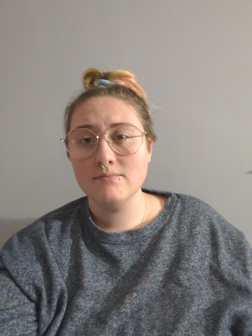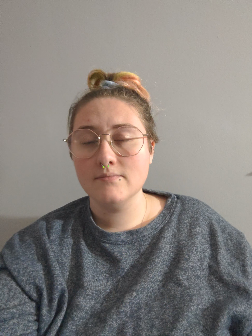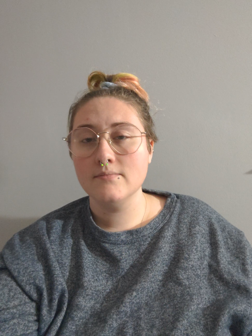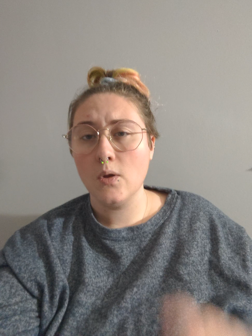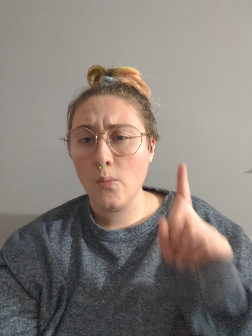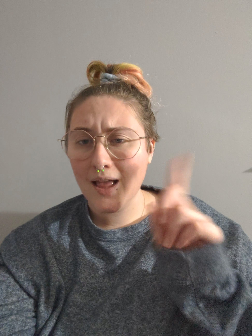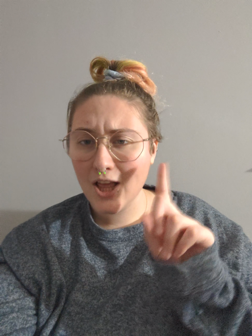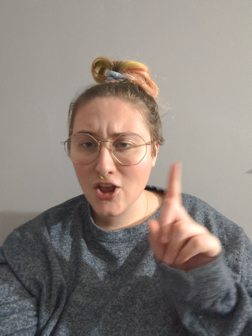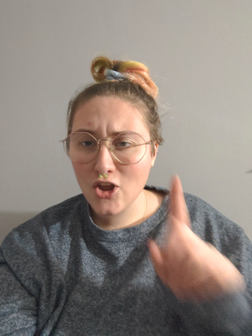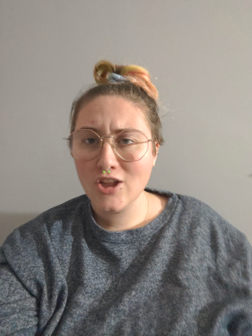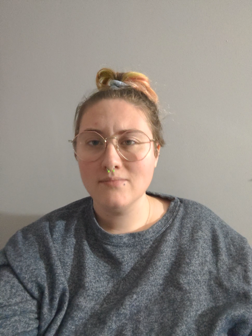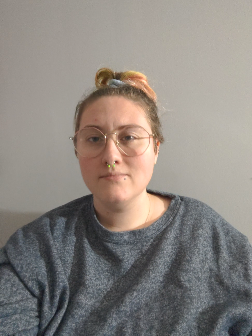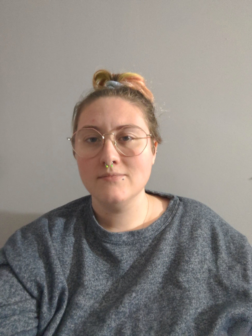where